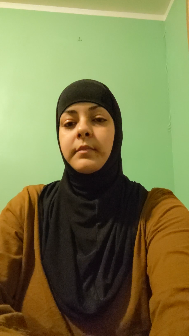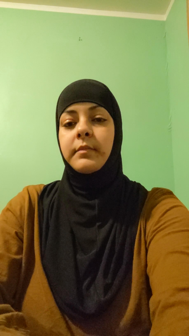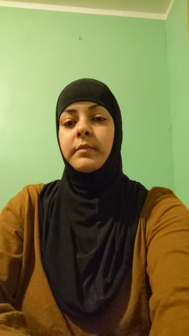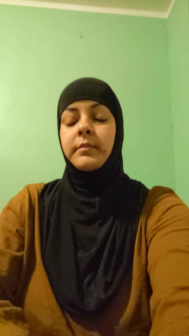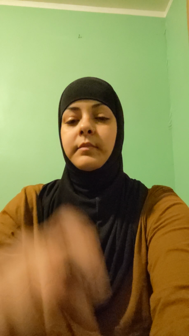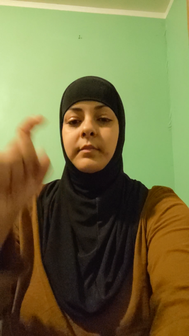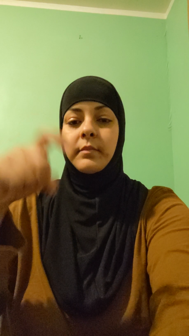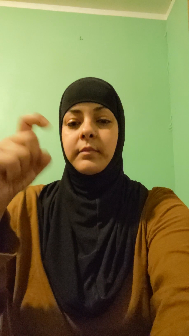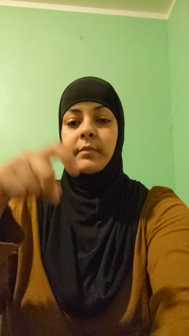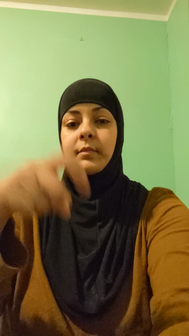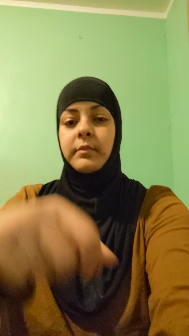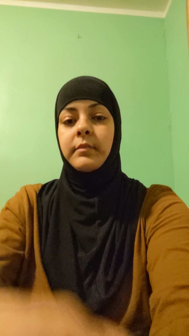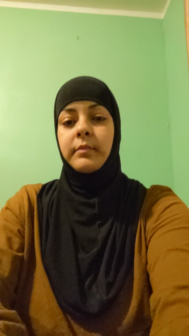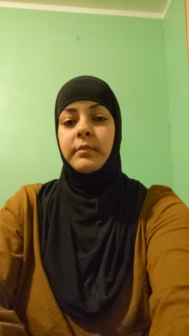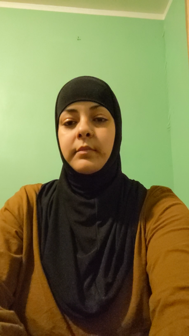should